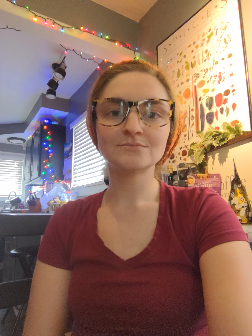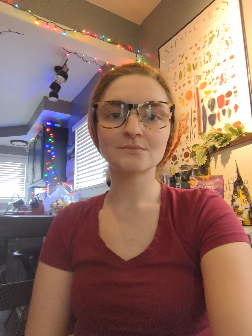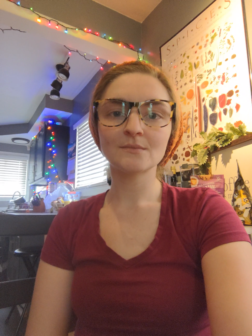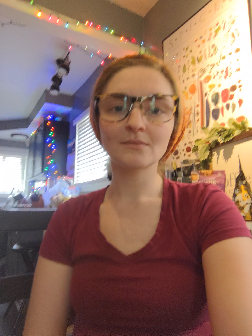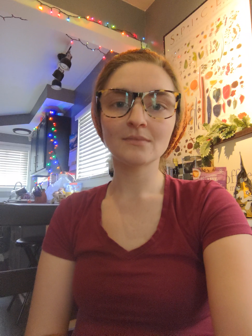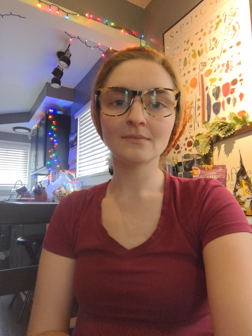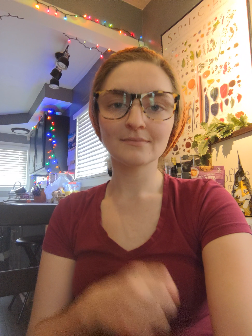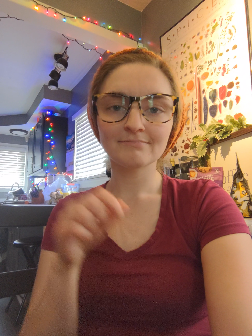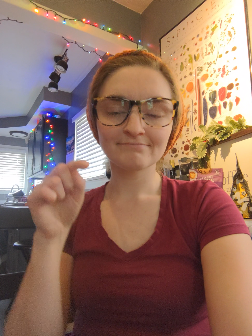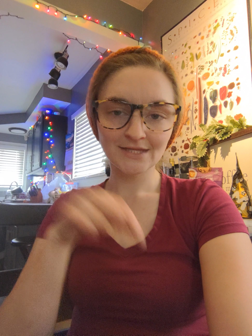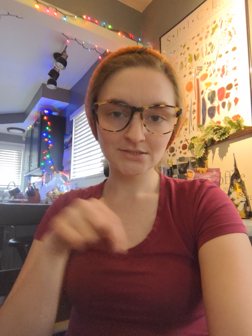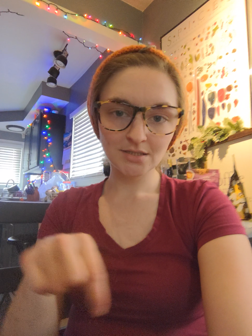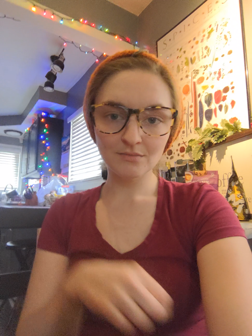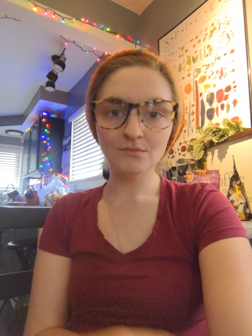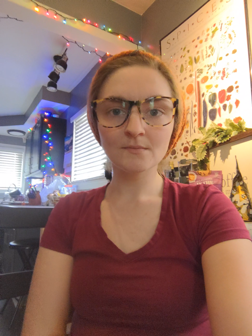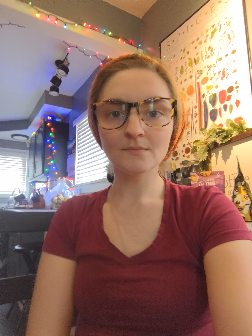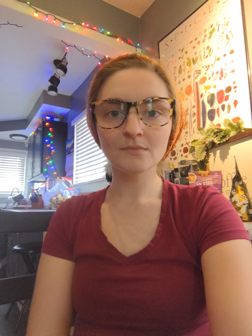feet